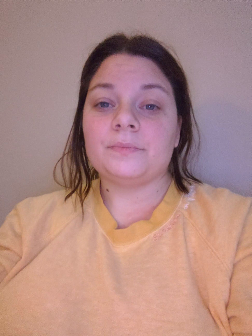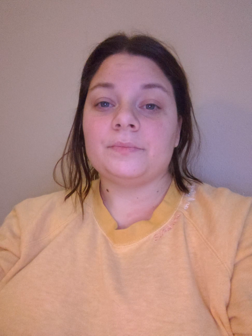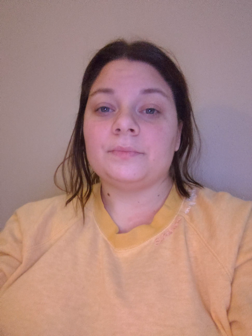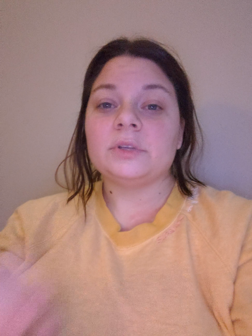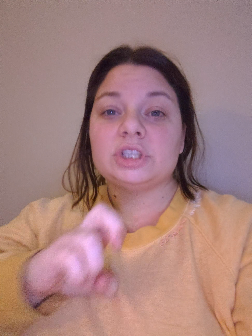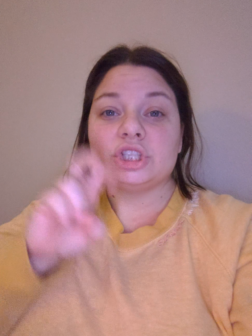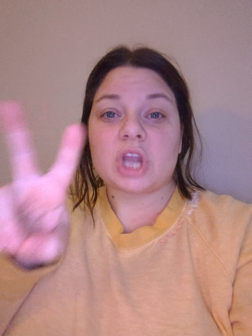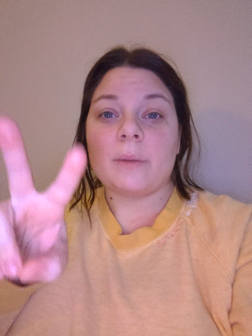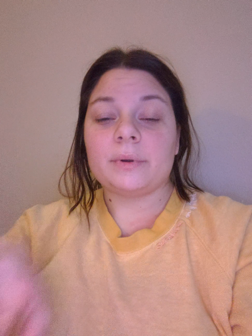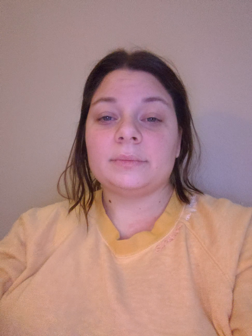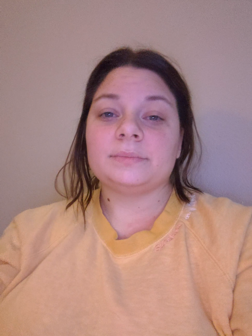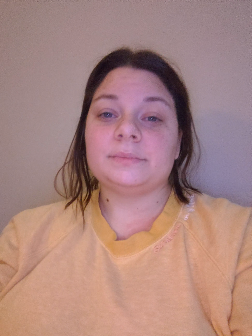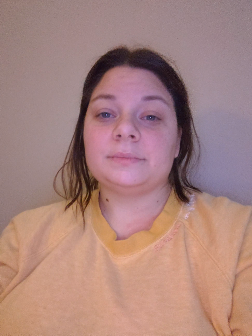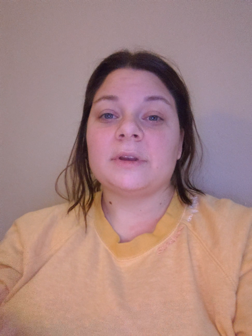jump